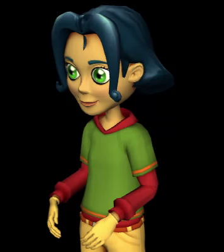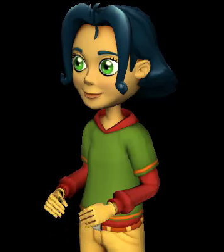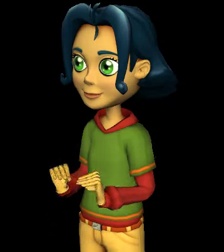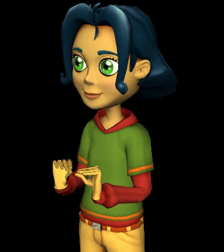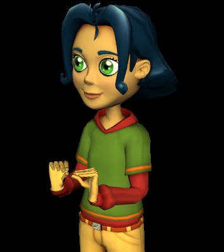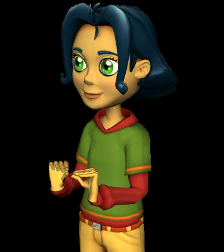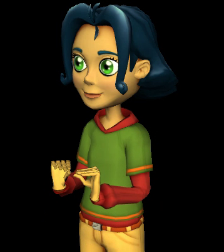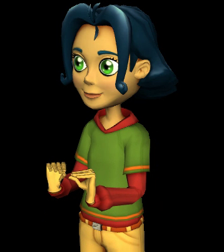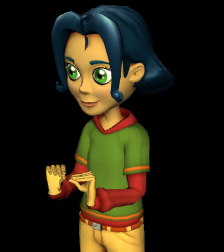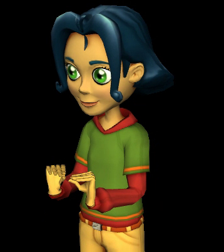يتعلم